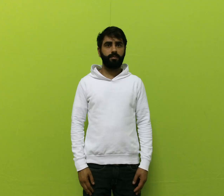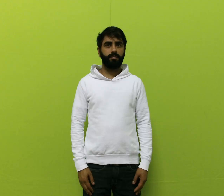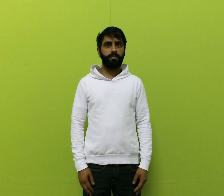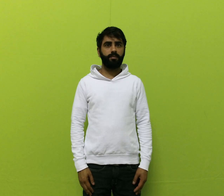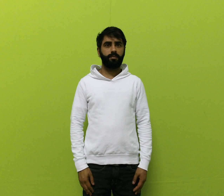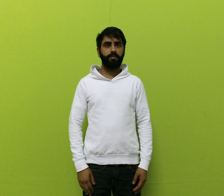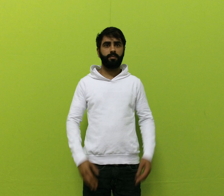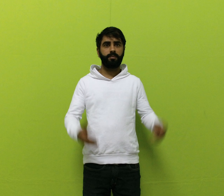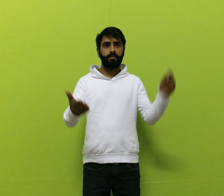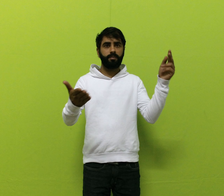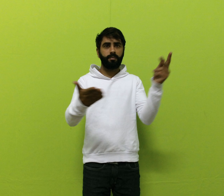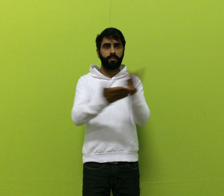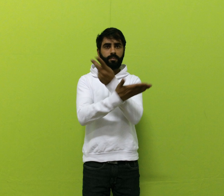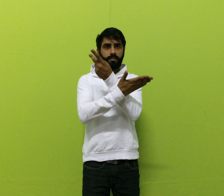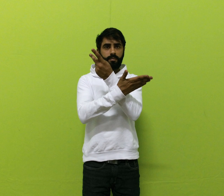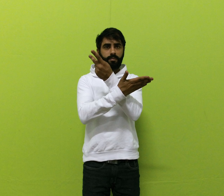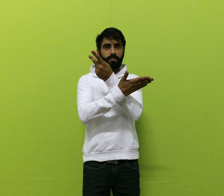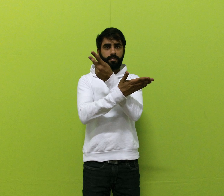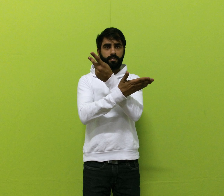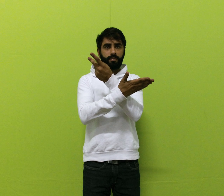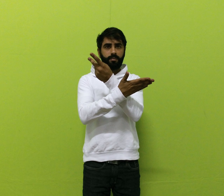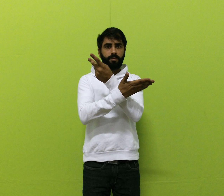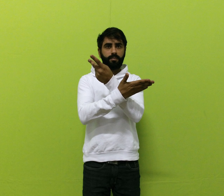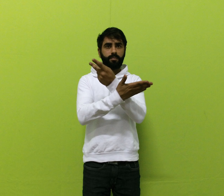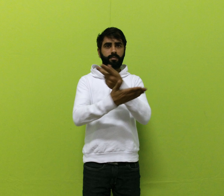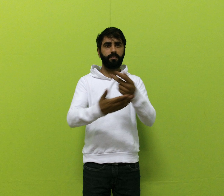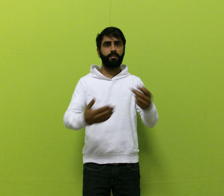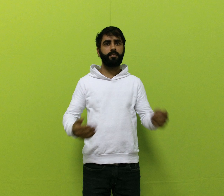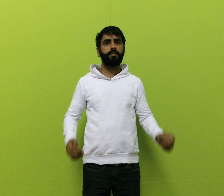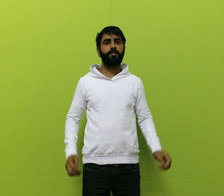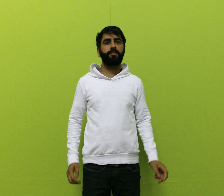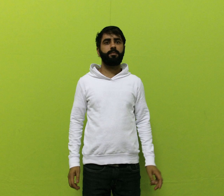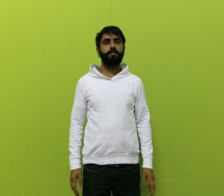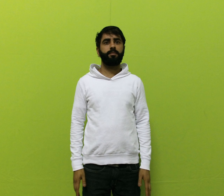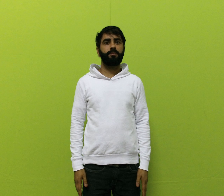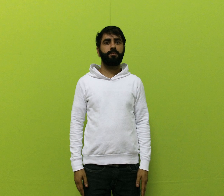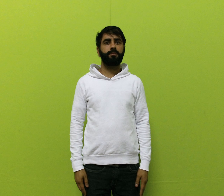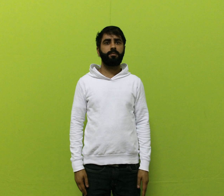acontecer